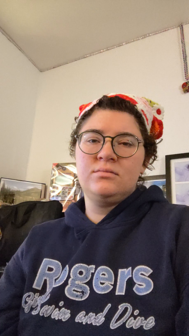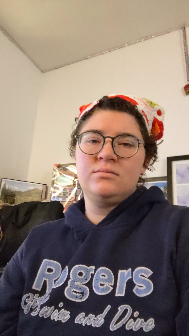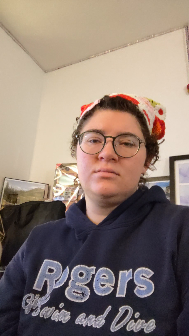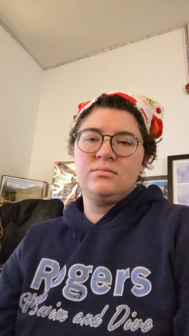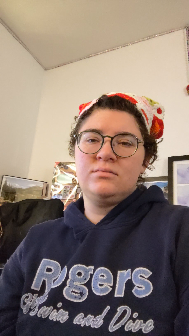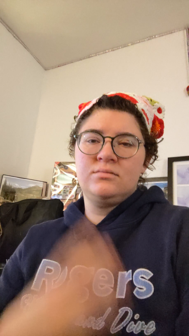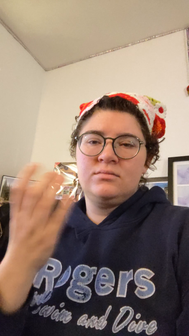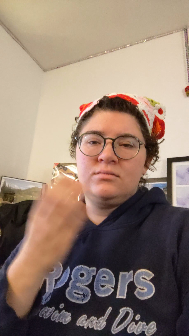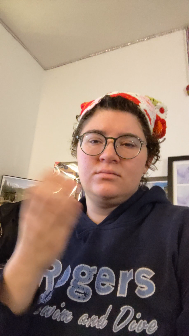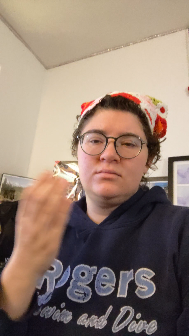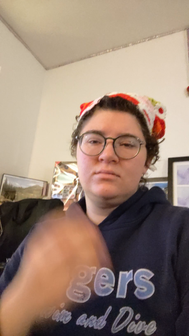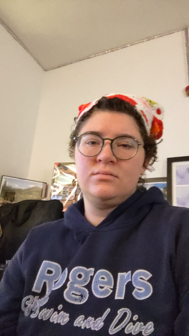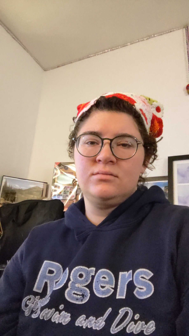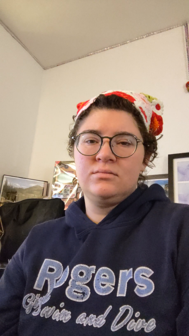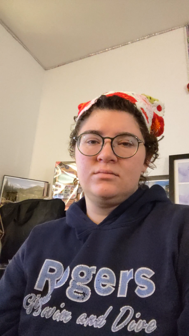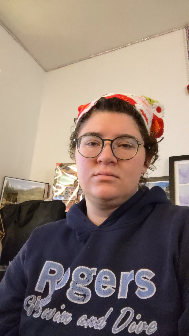shake